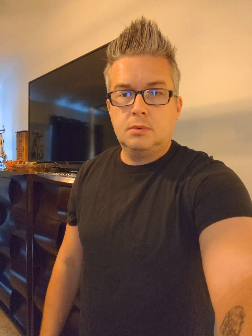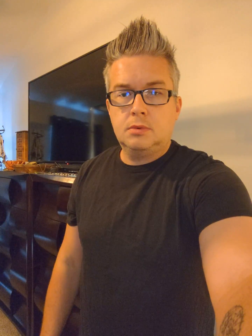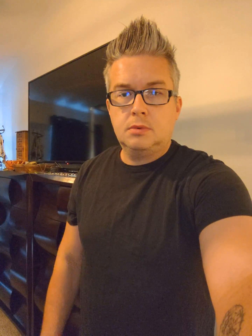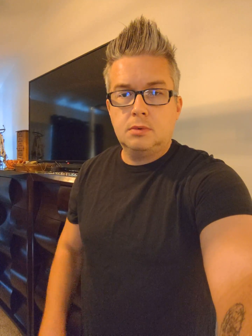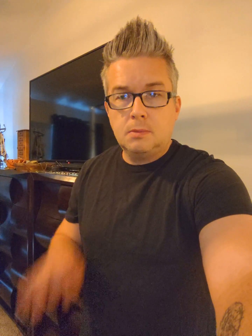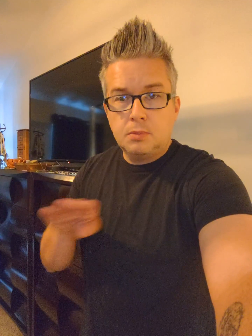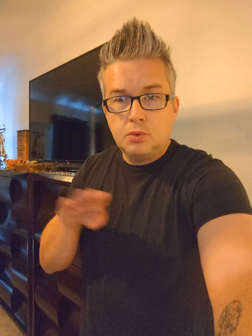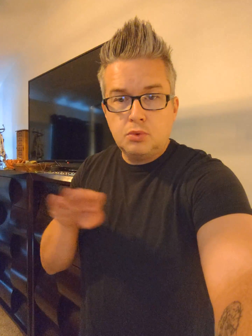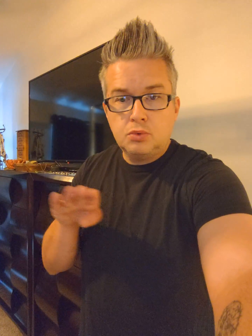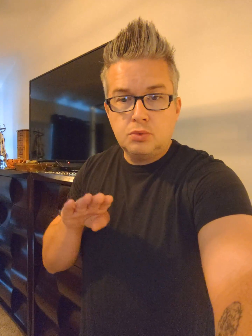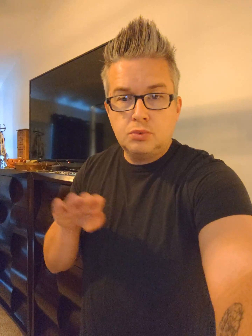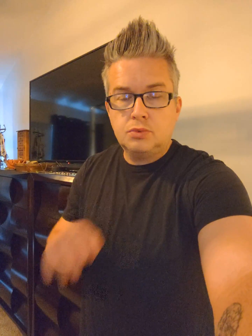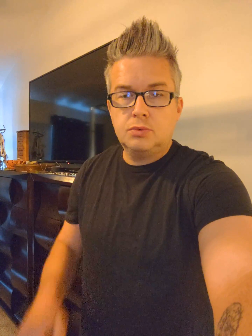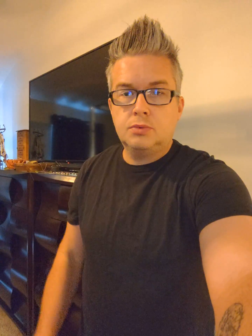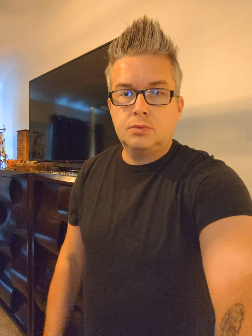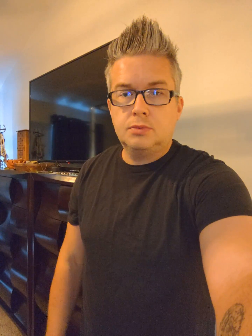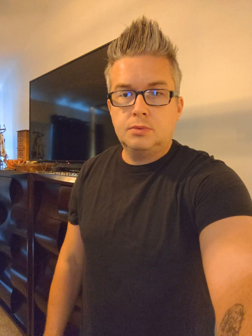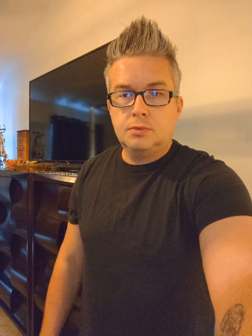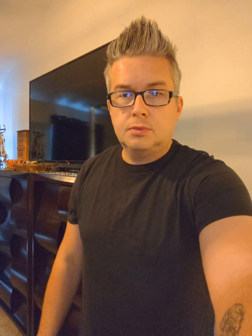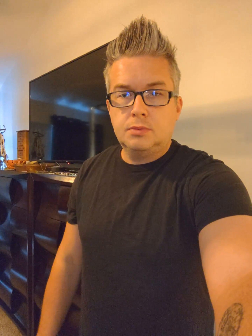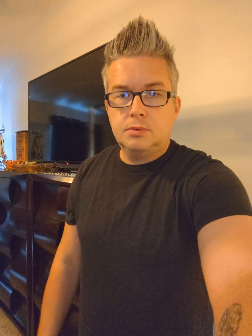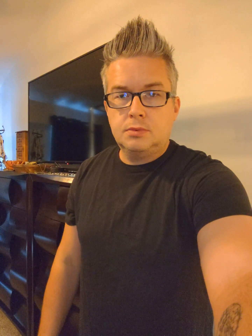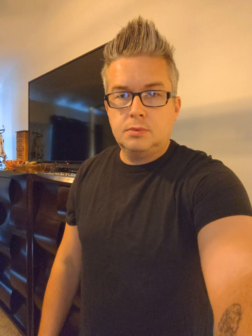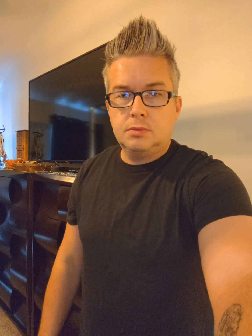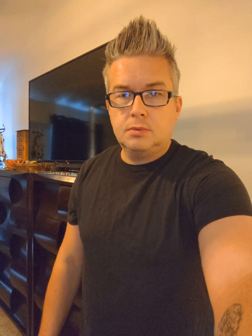boots